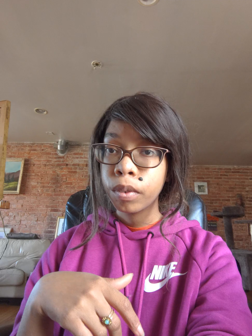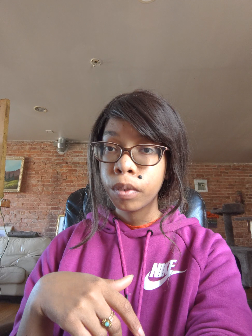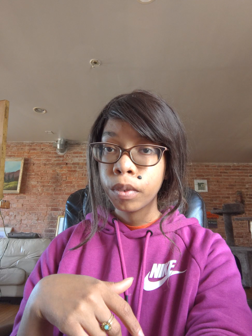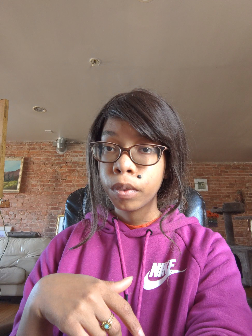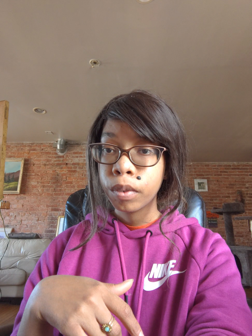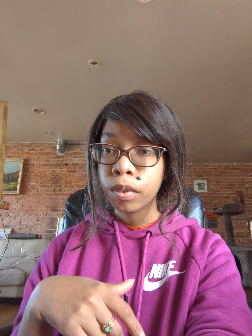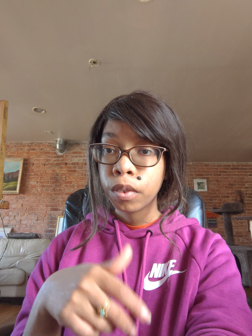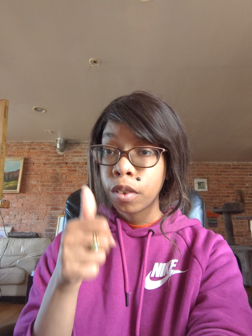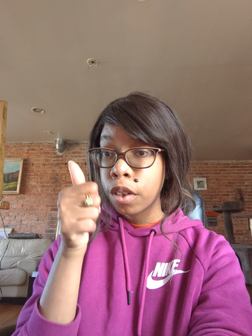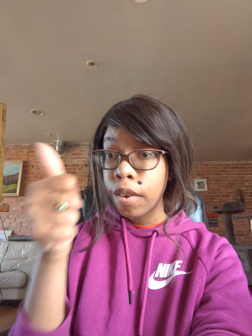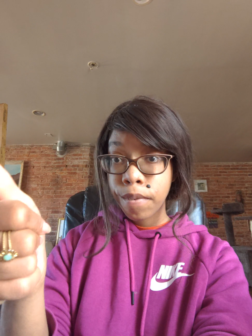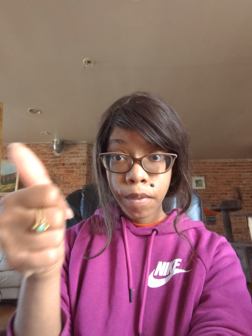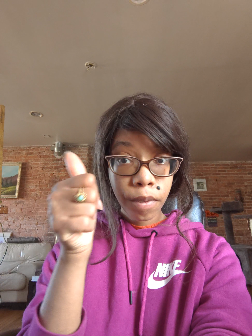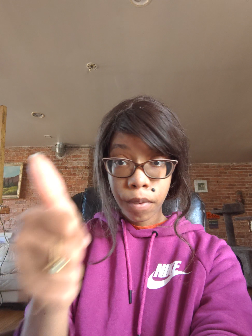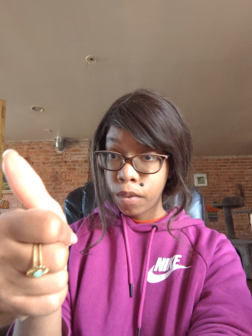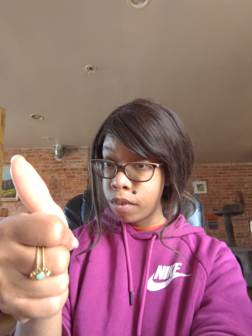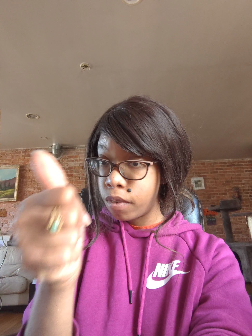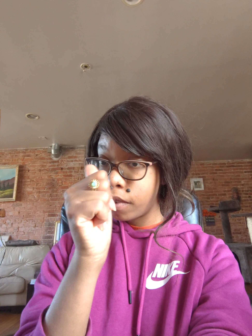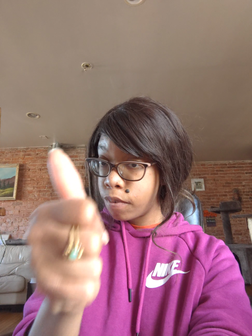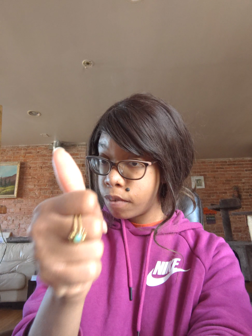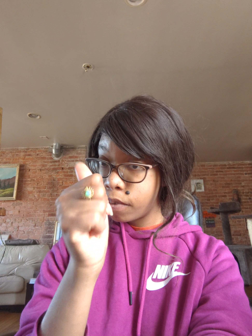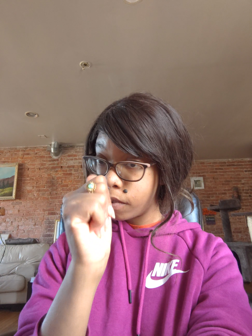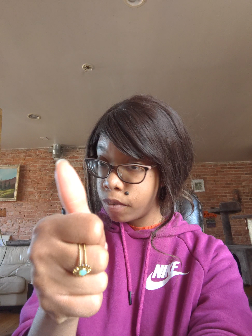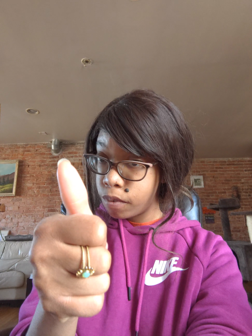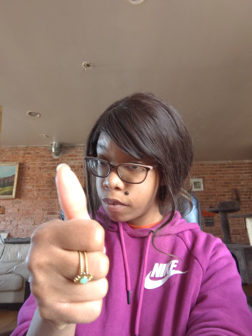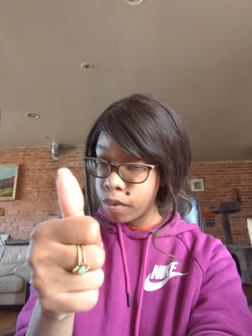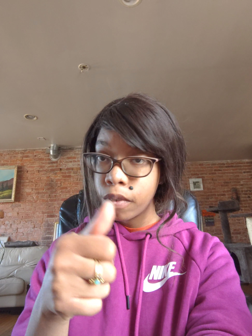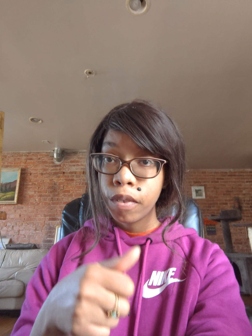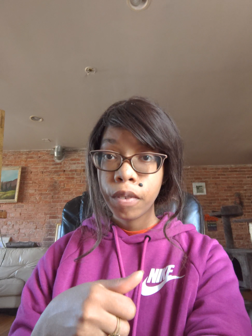yourself